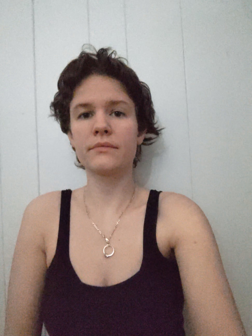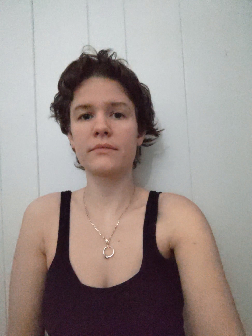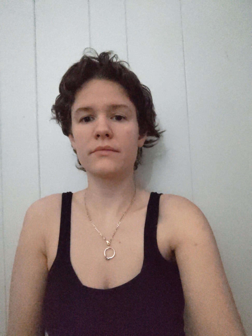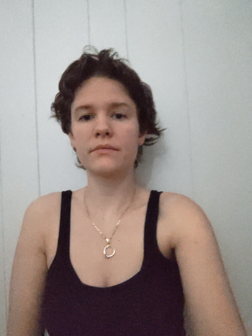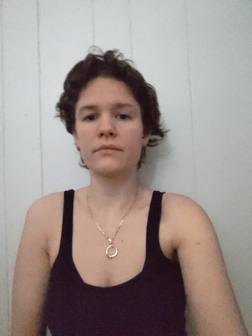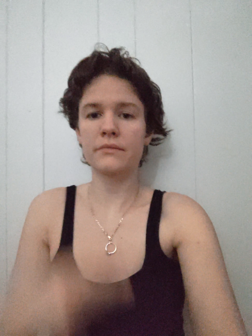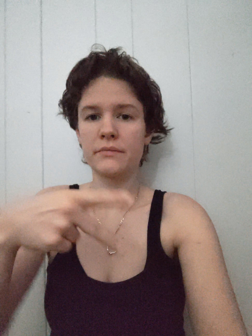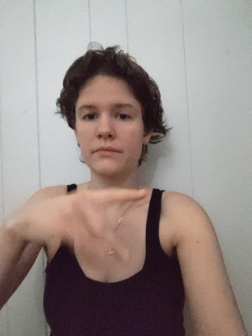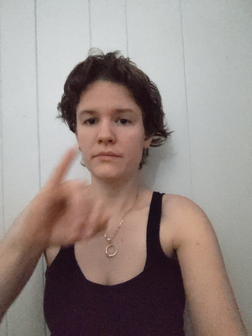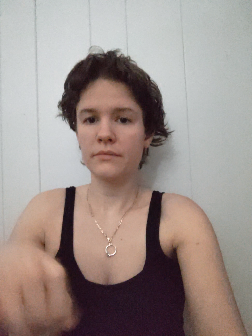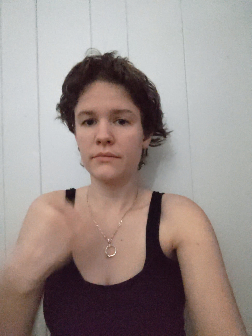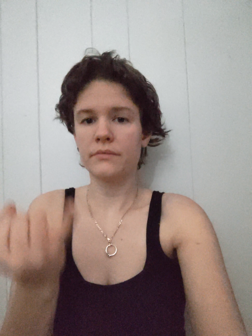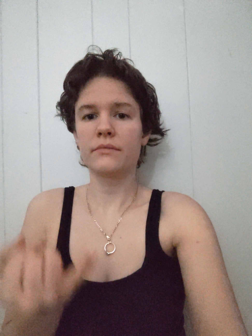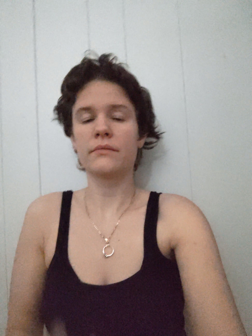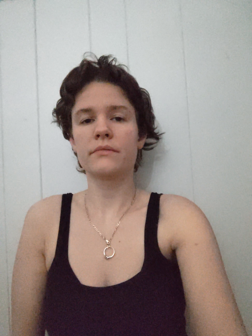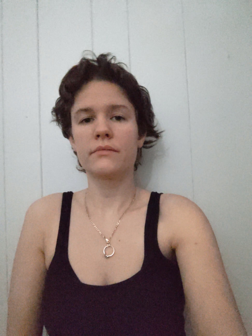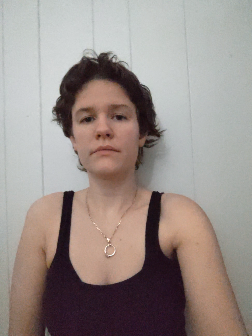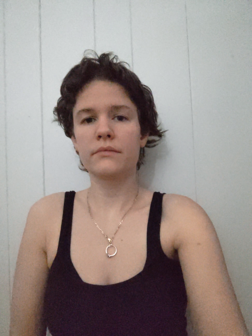pajamas